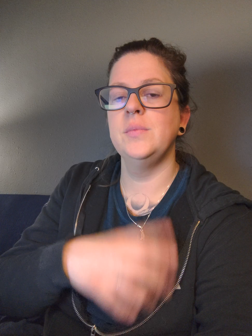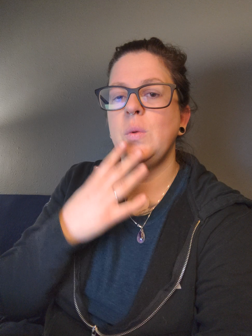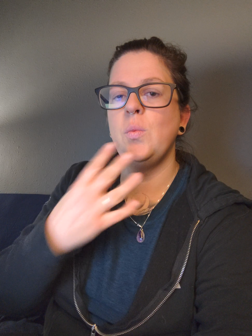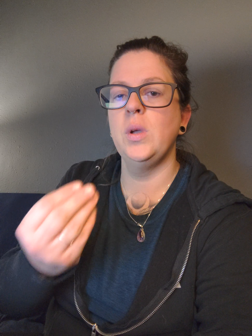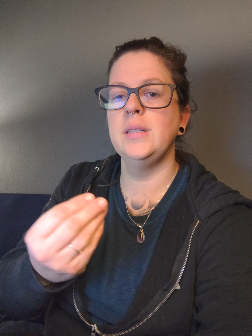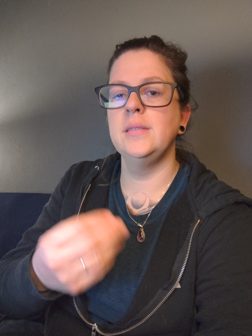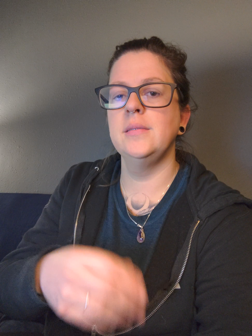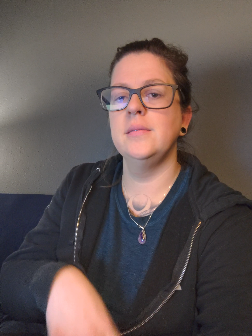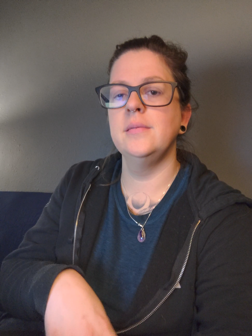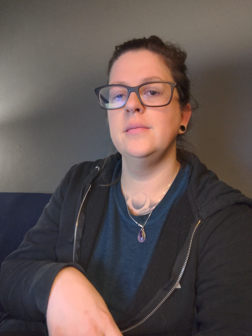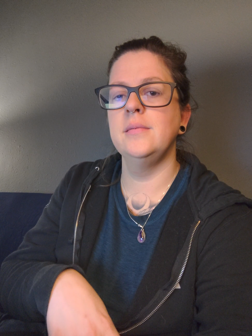wet